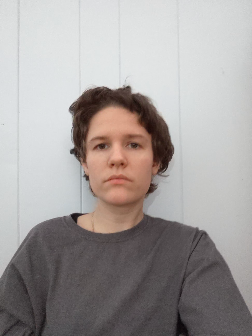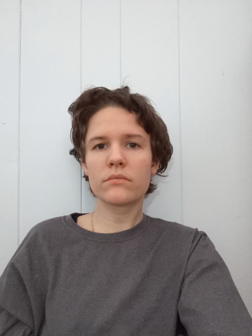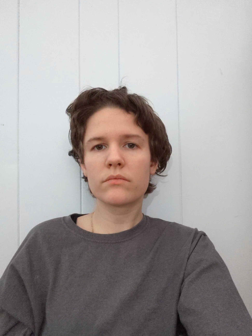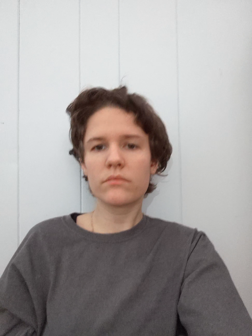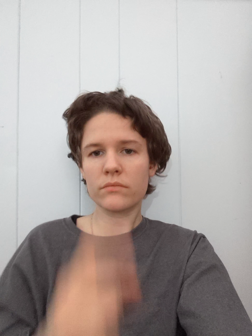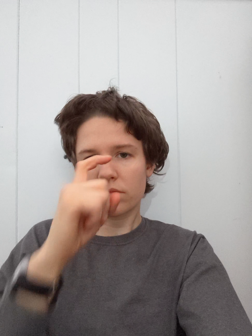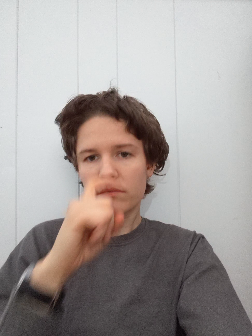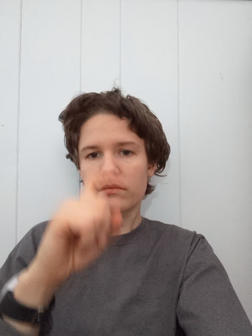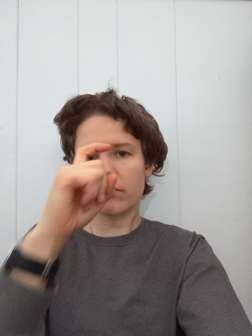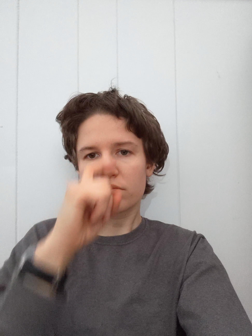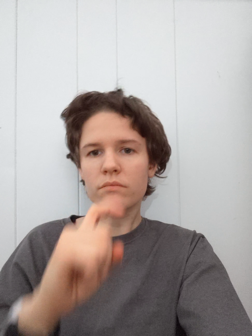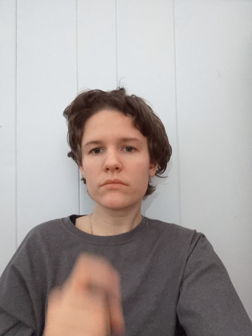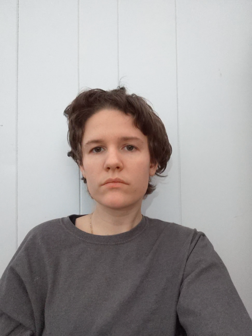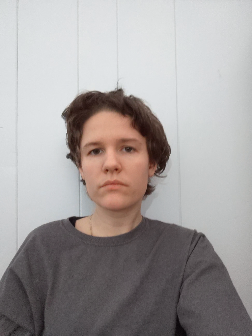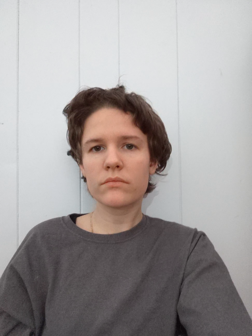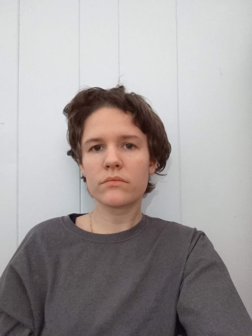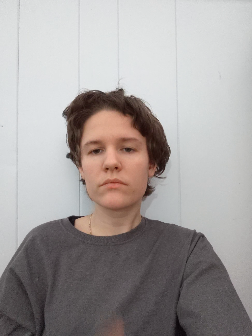doll